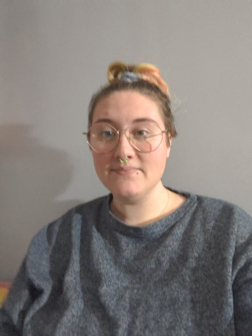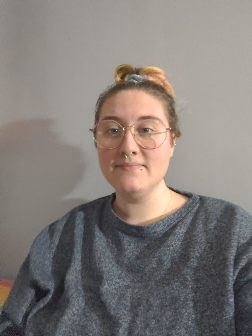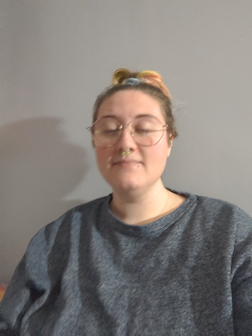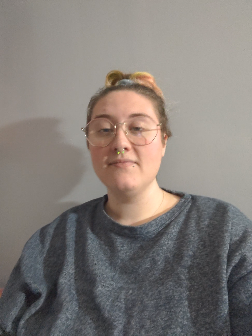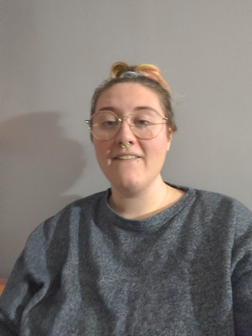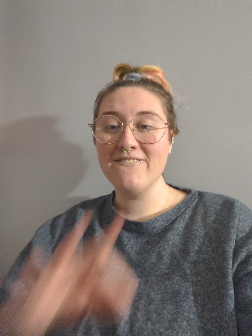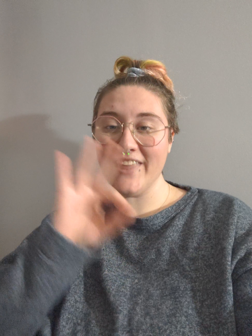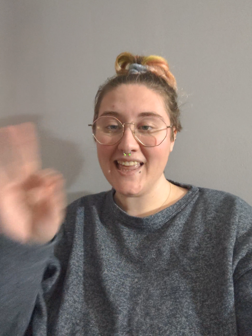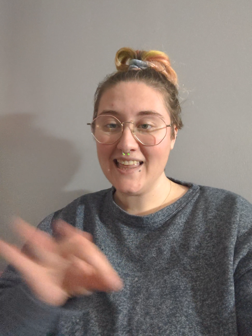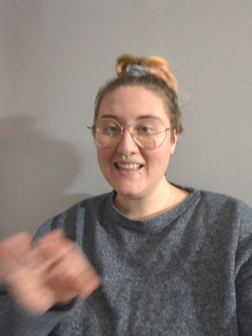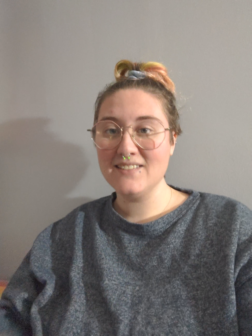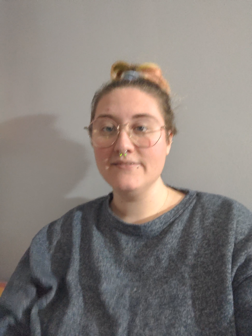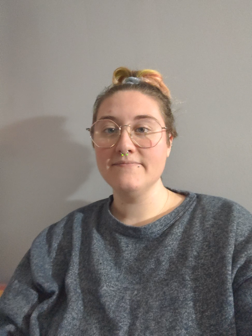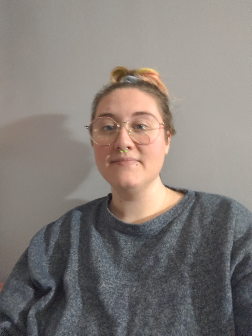feet